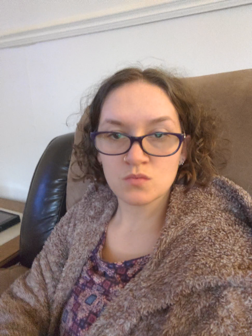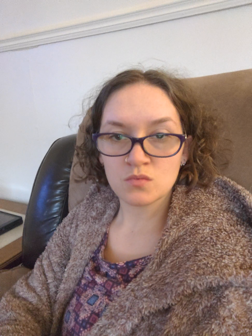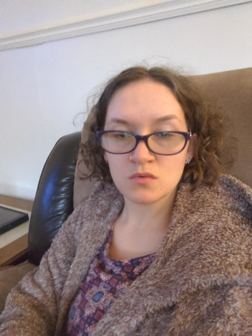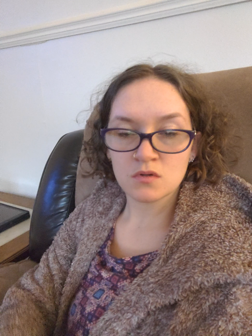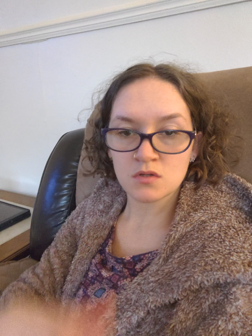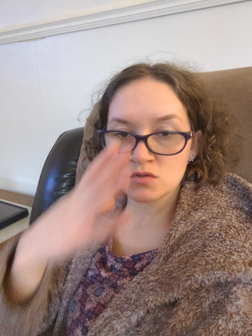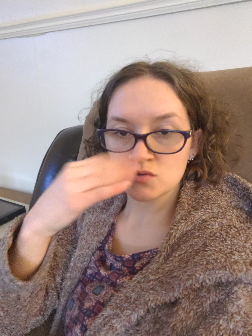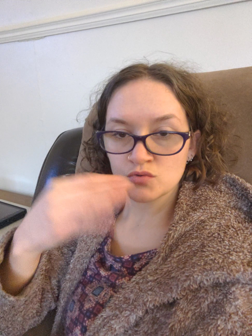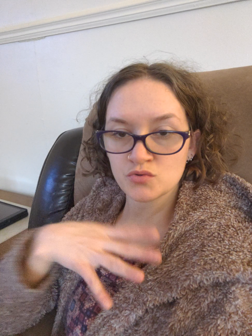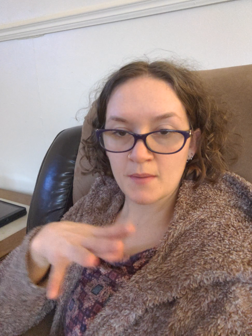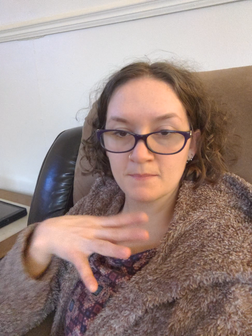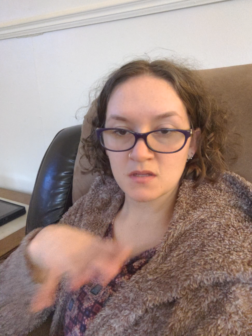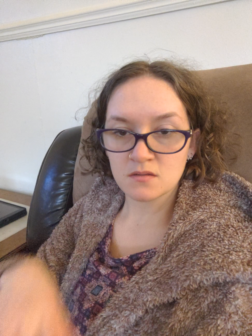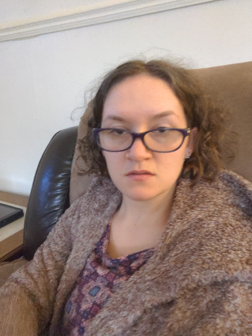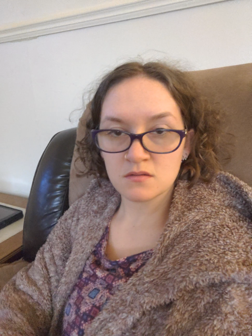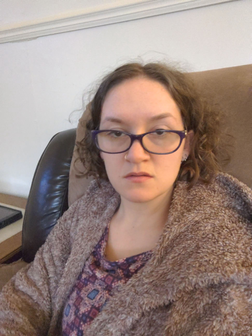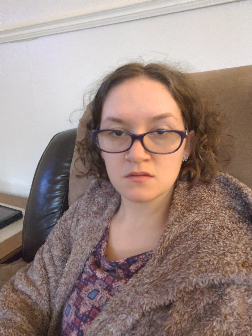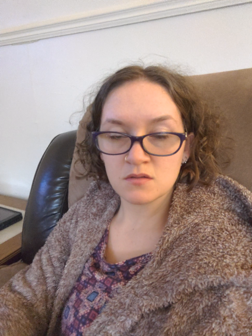pajamas